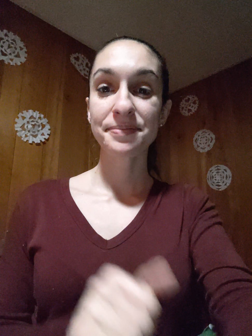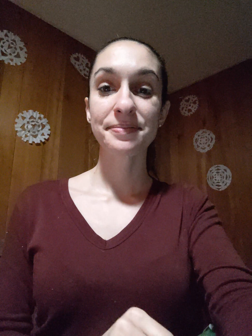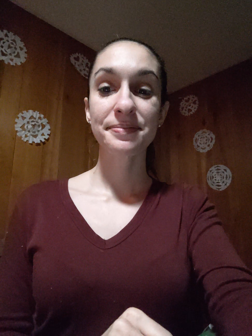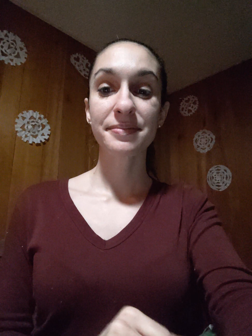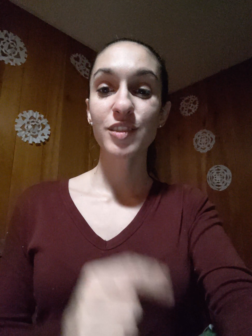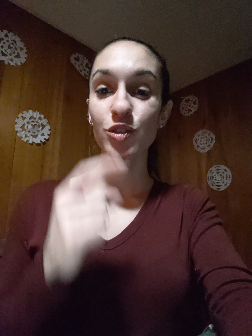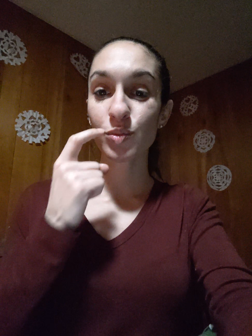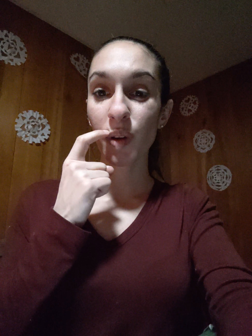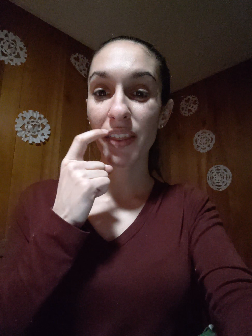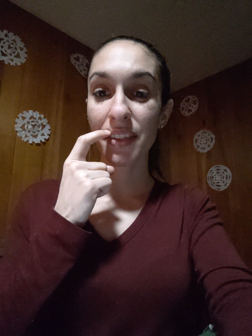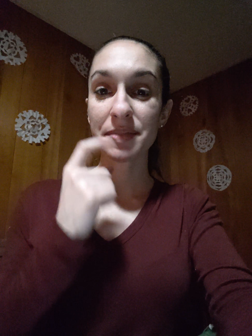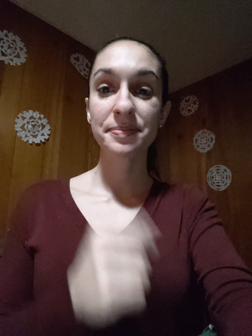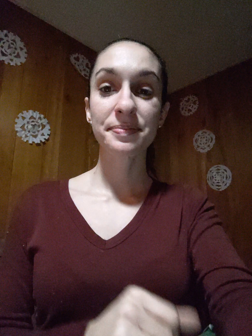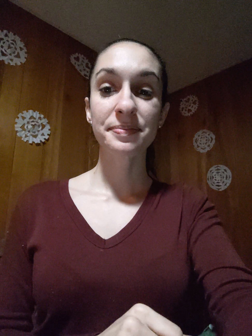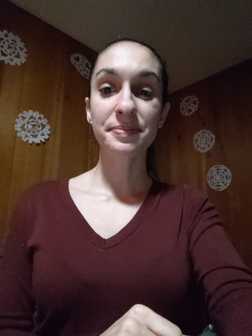tooth